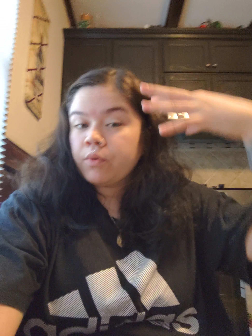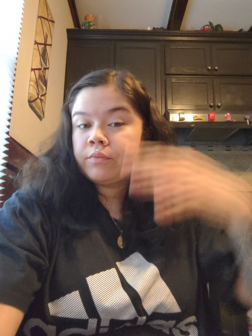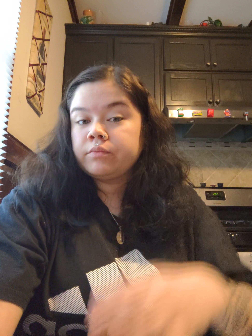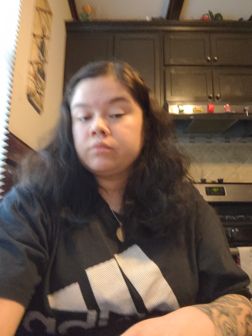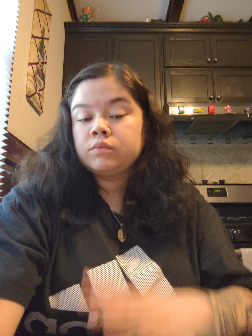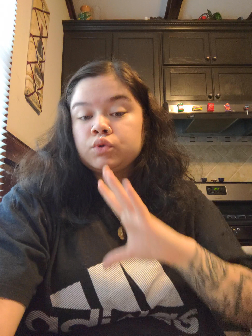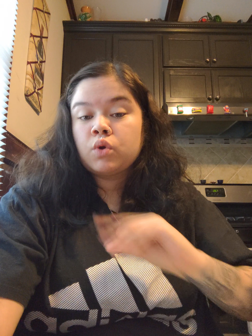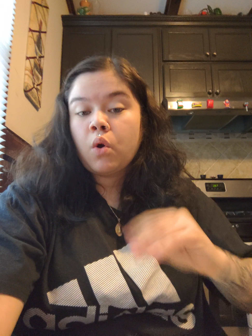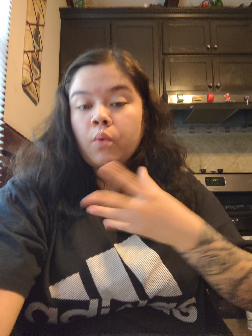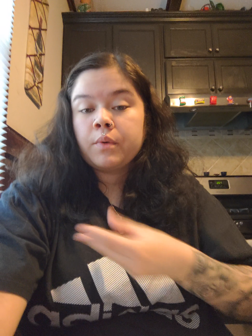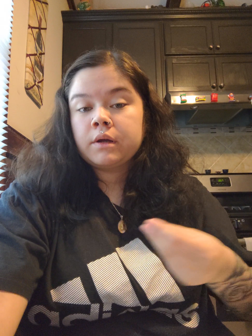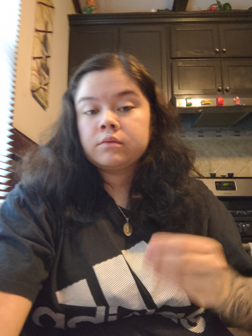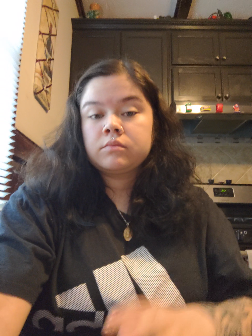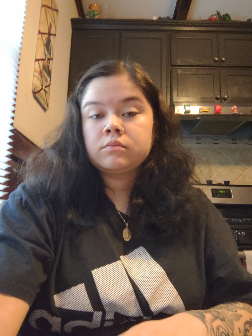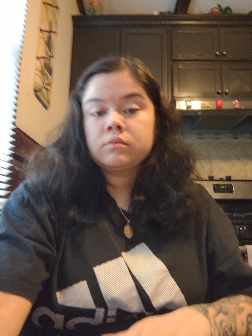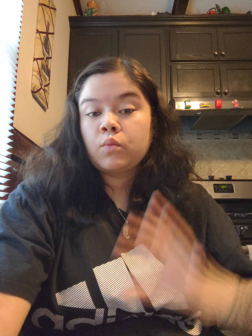story